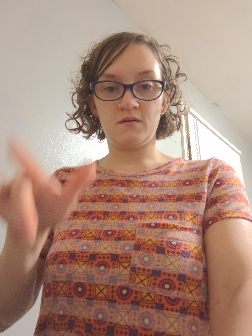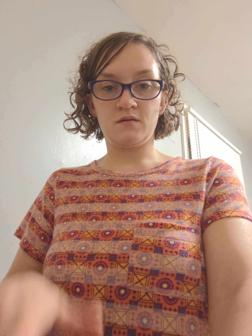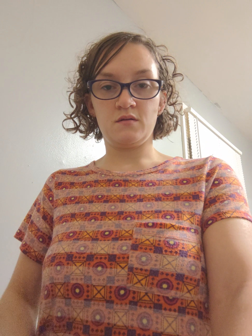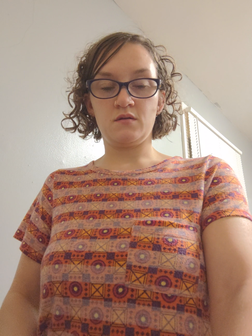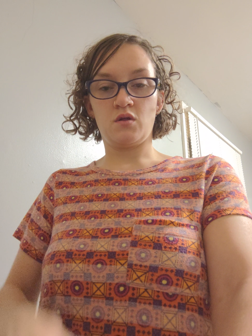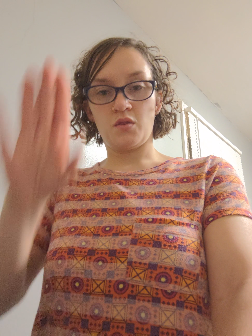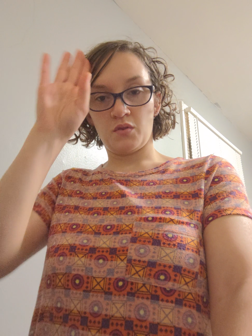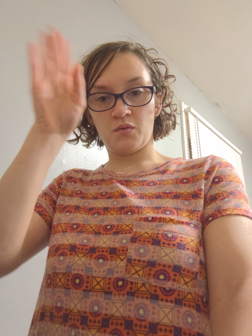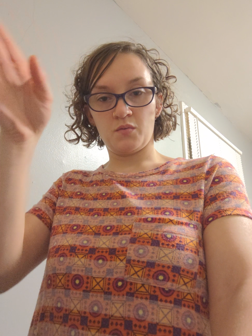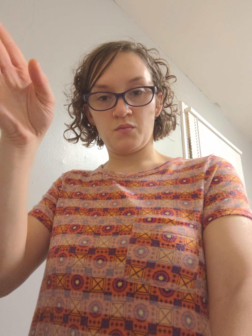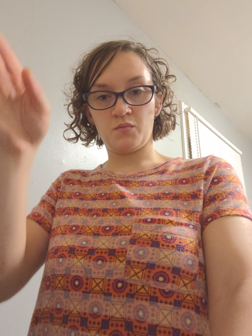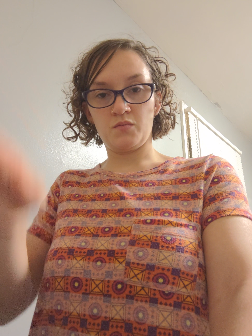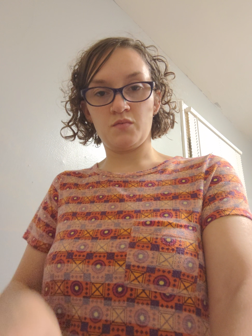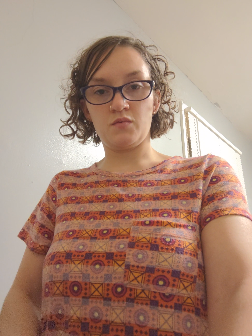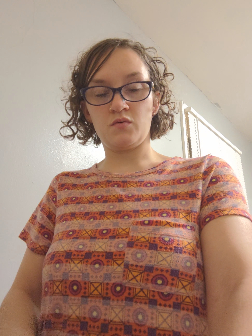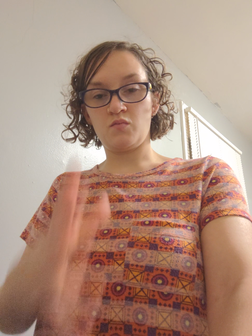hello